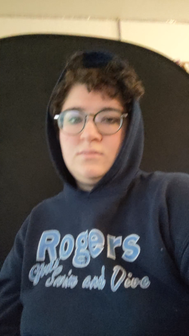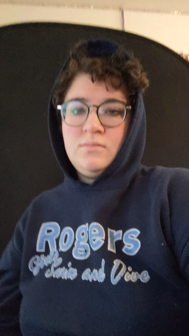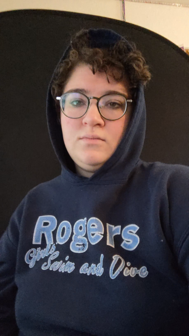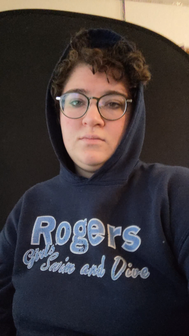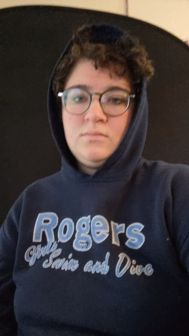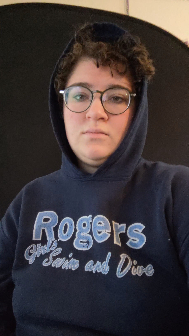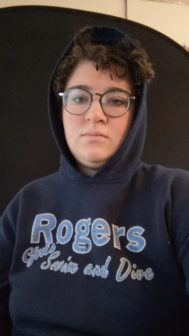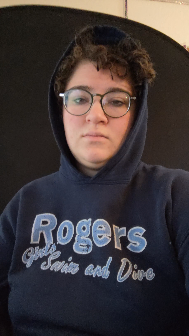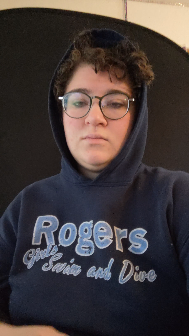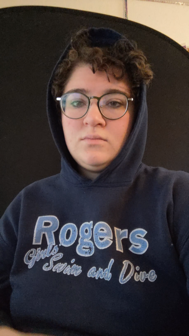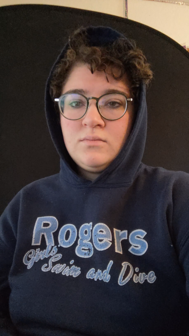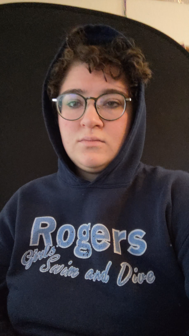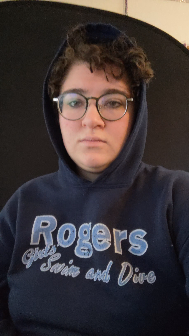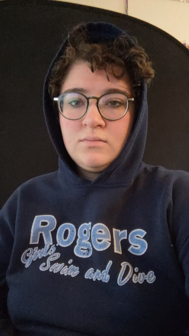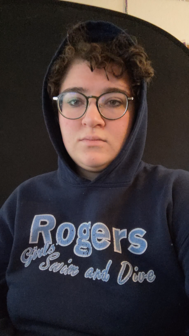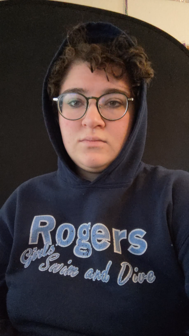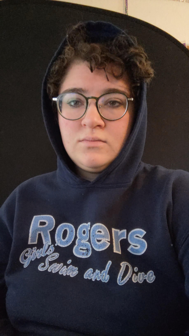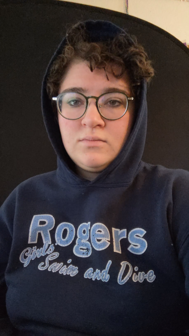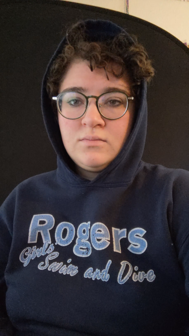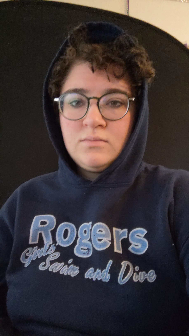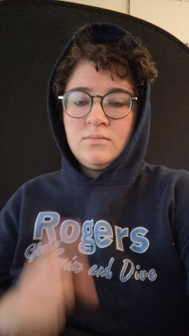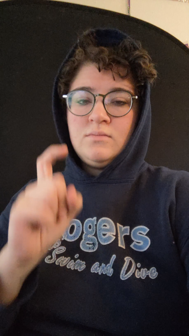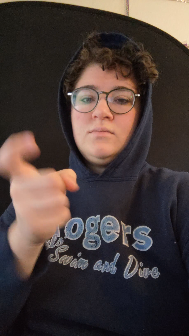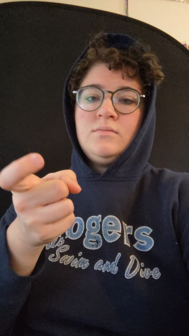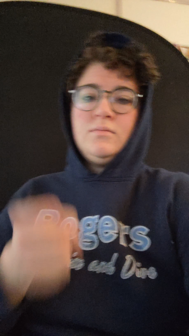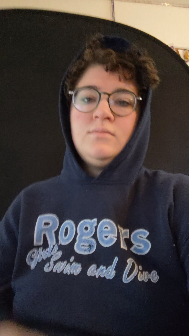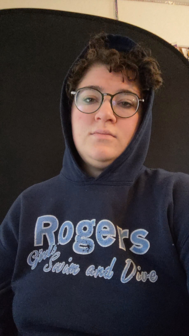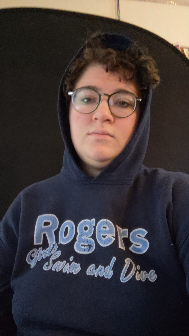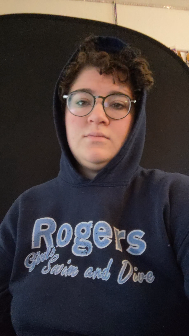present